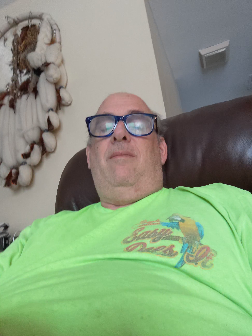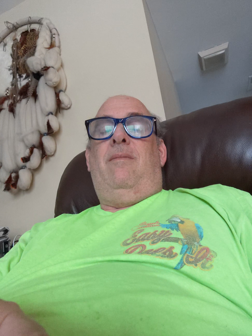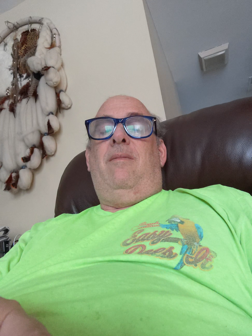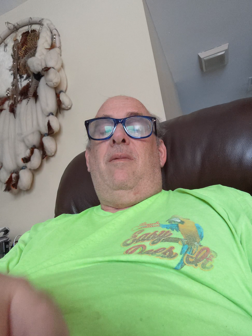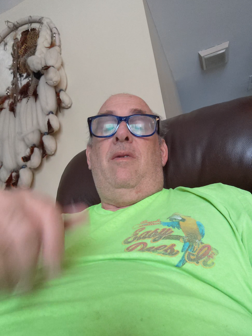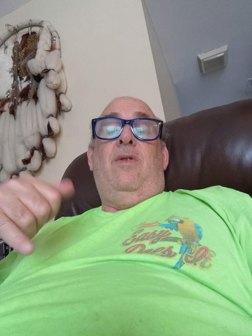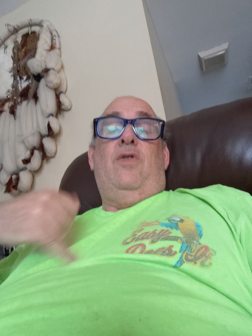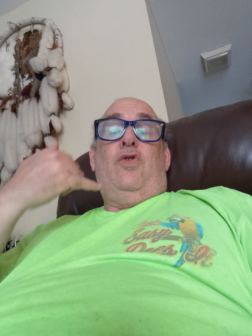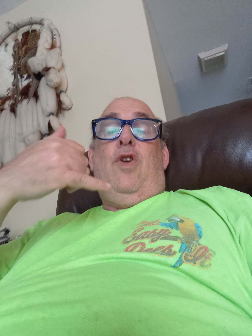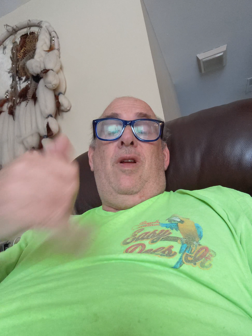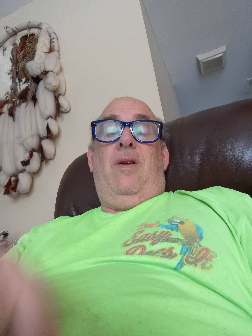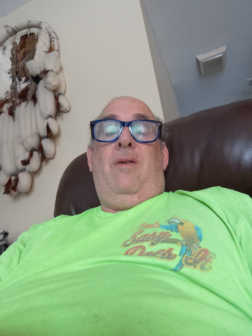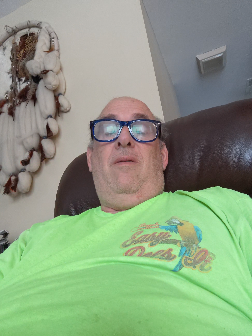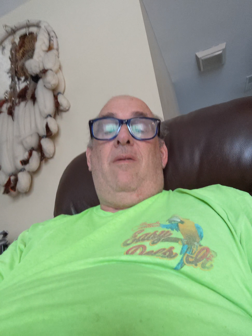jacket